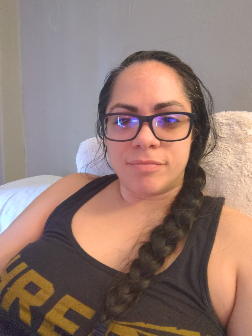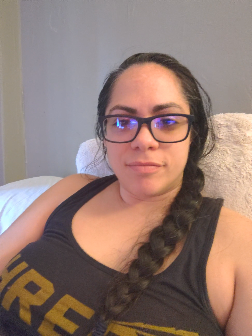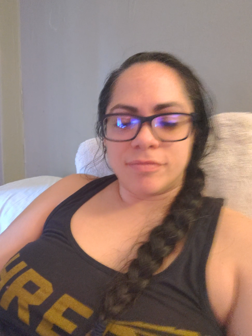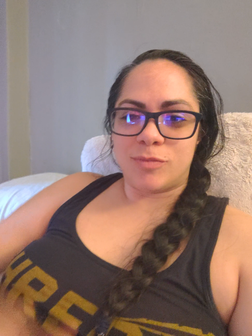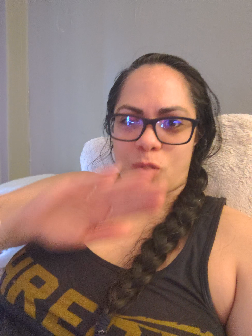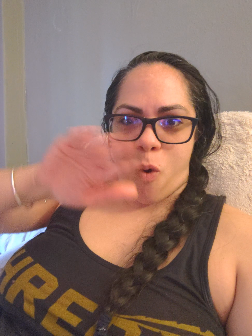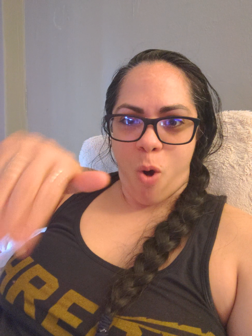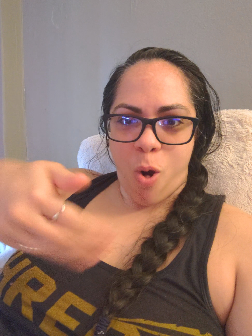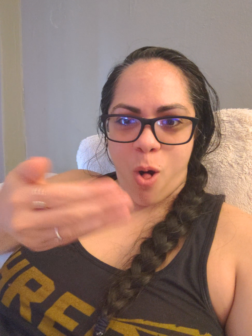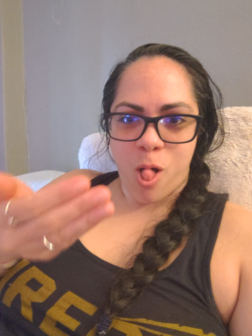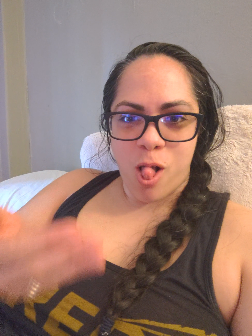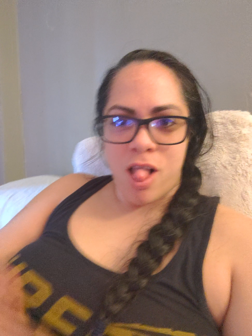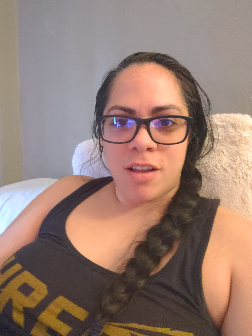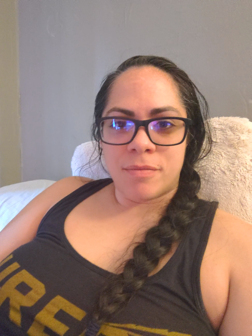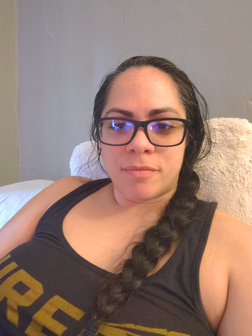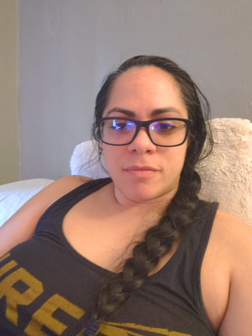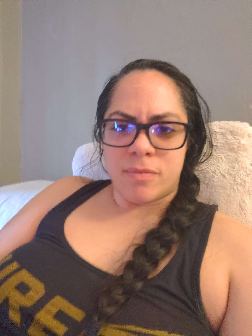all